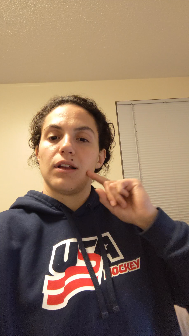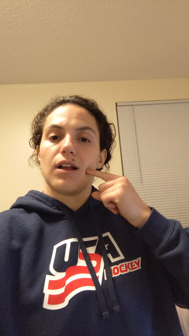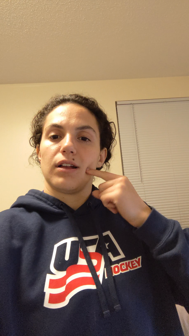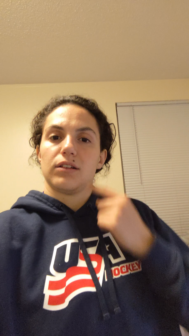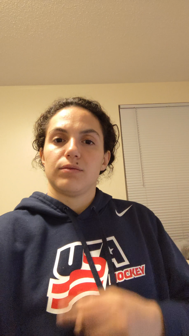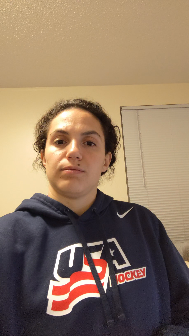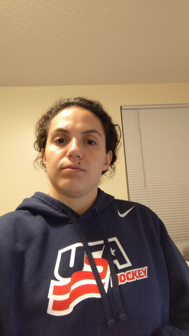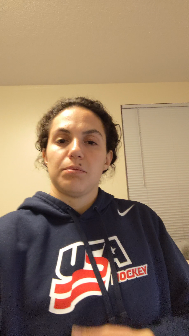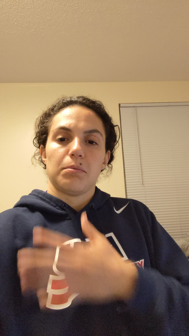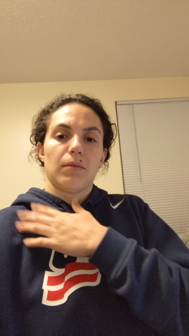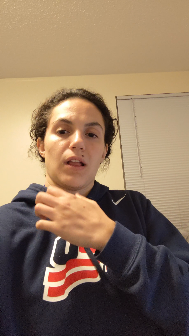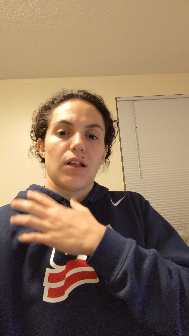bear